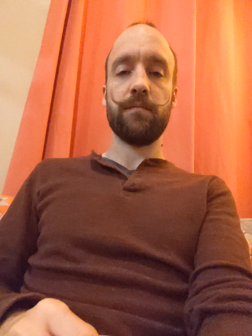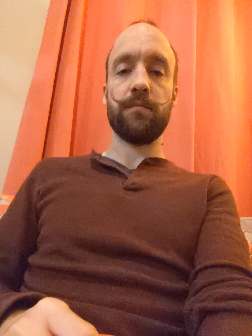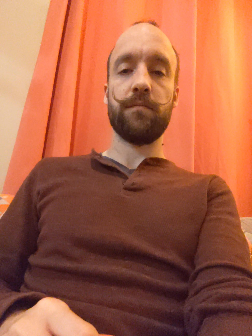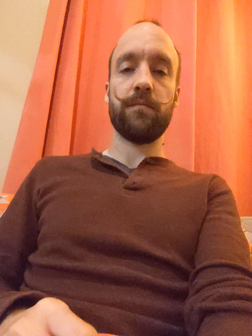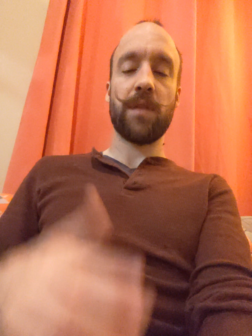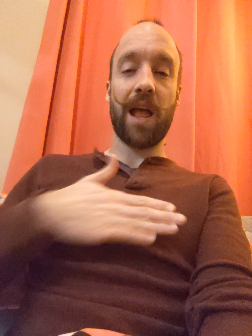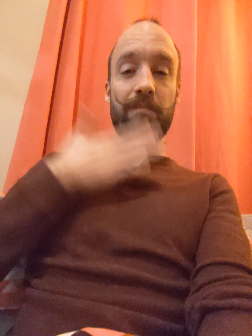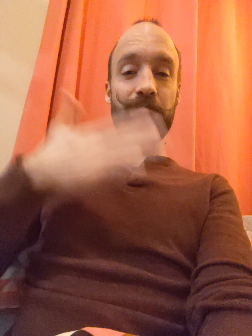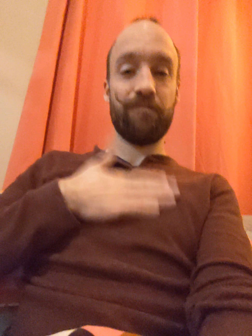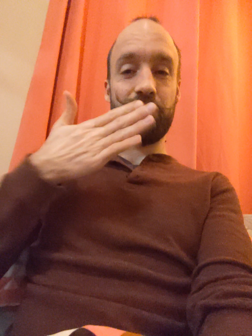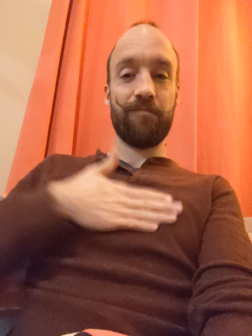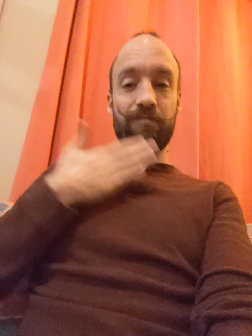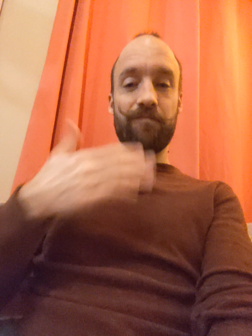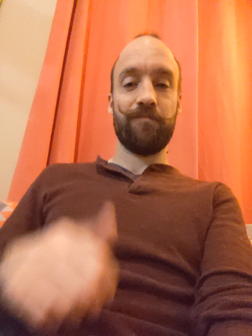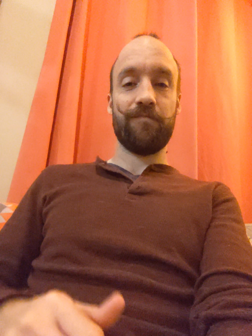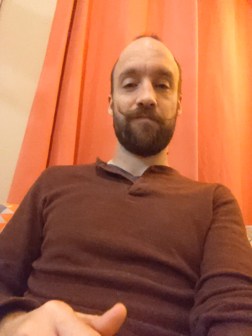happy